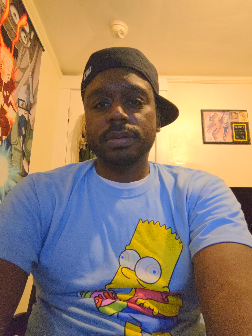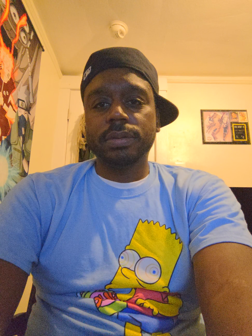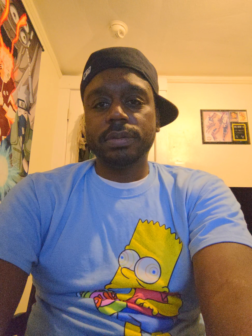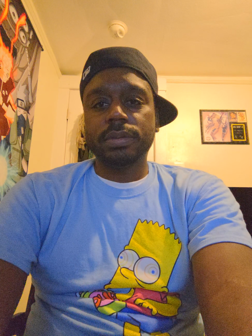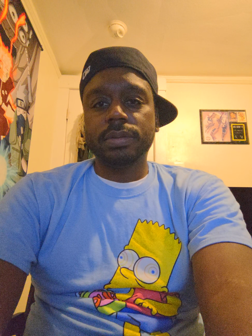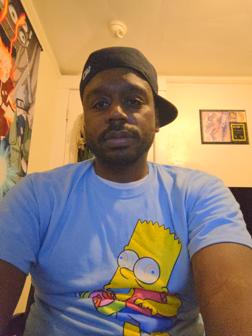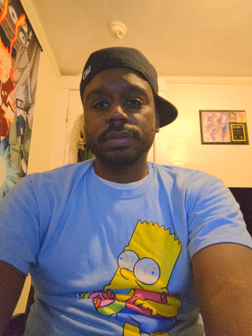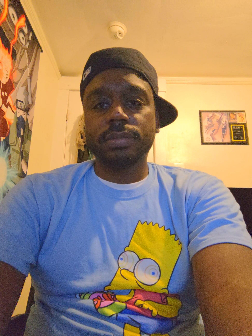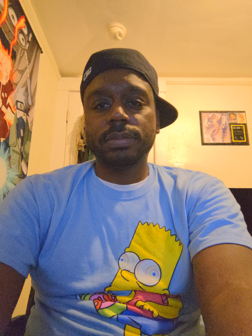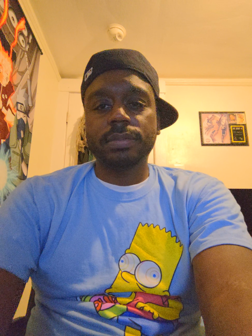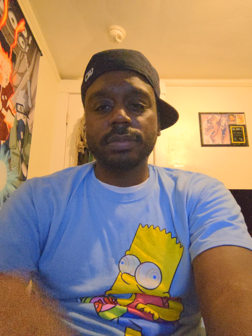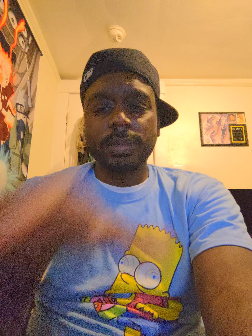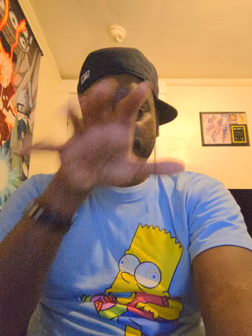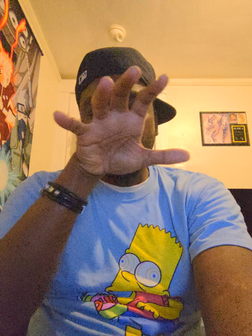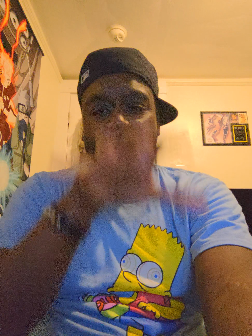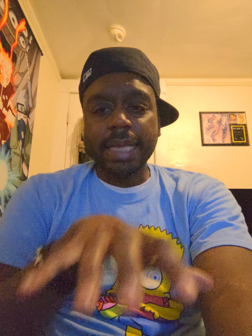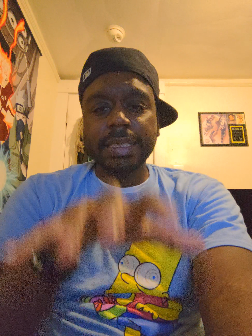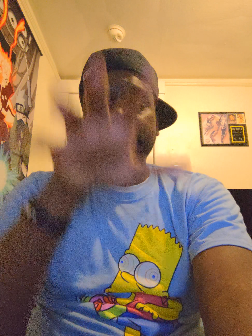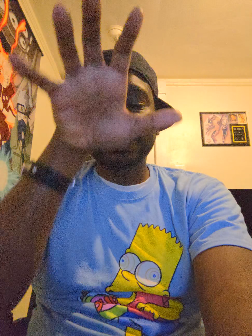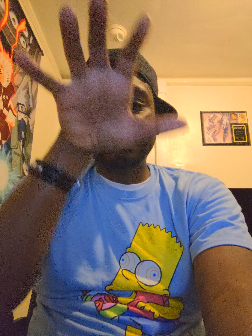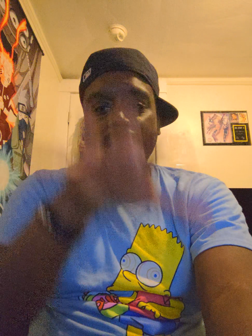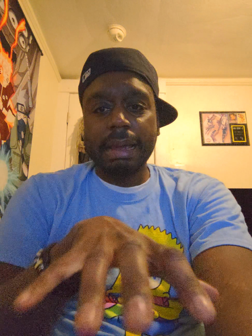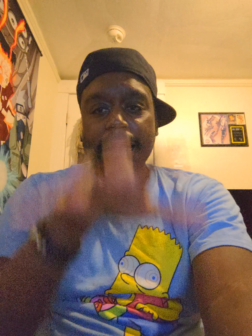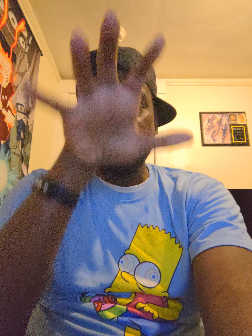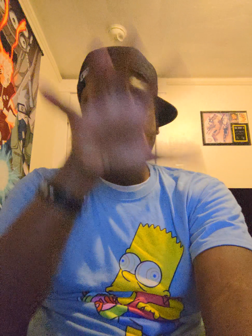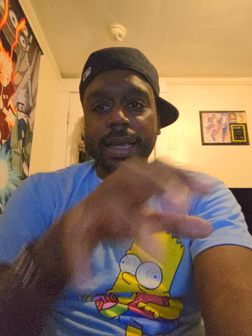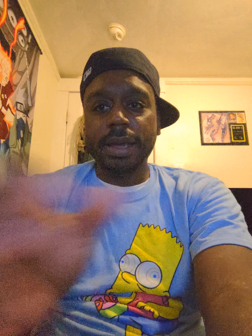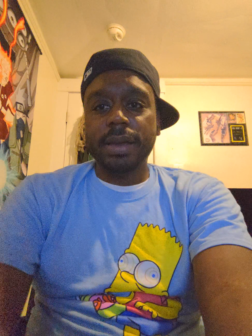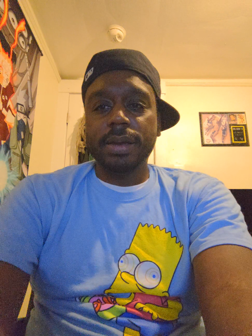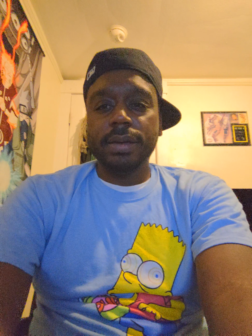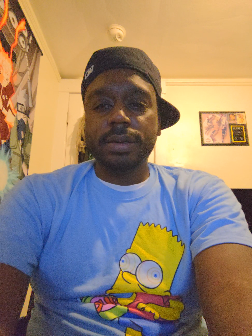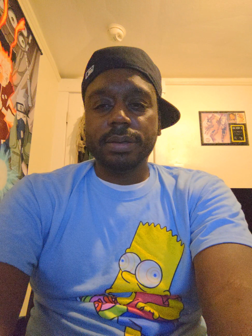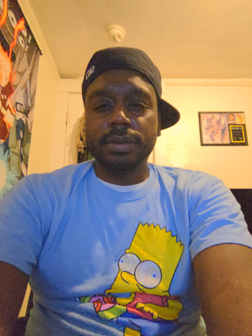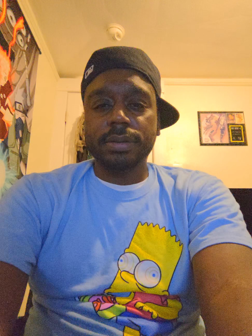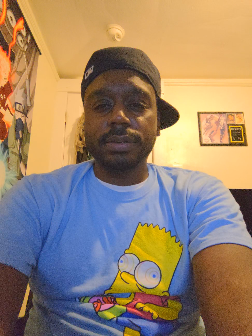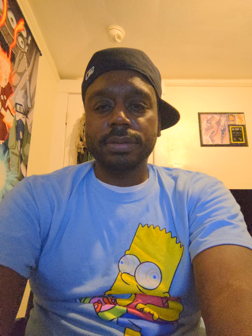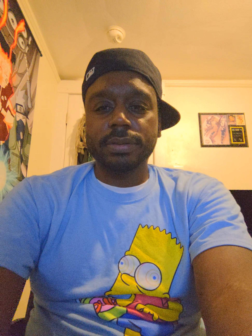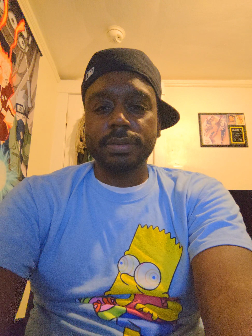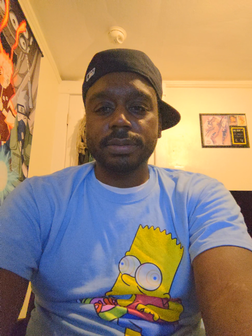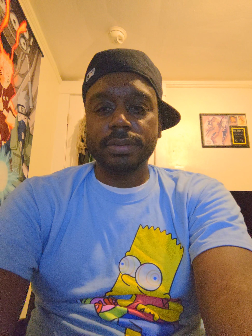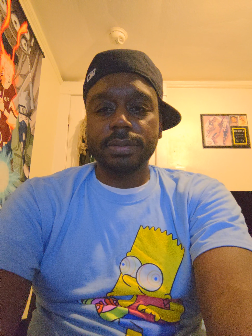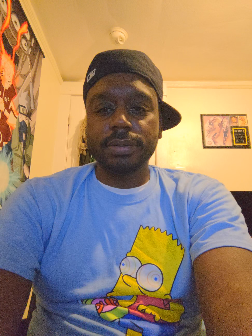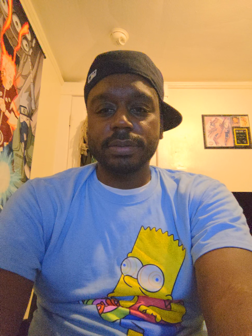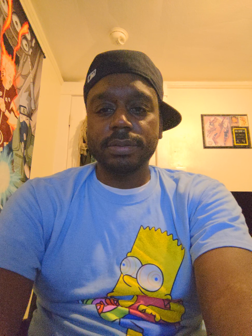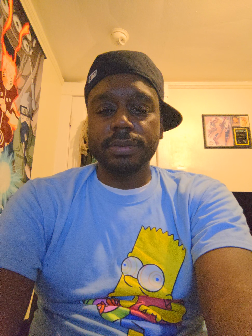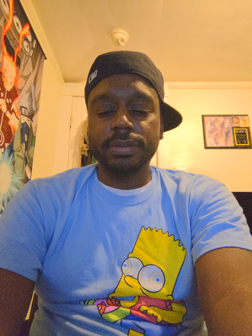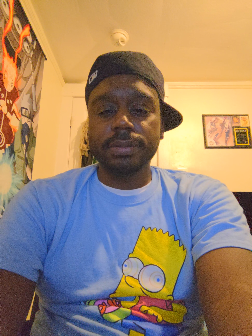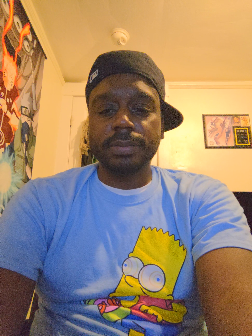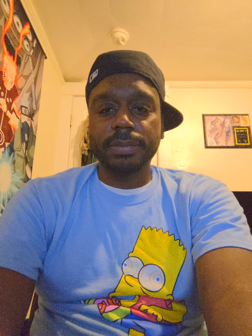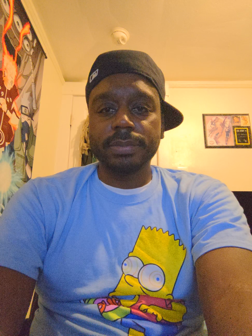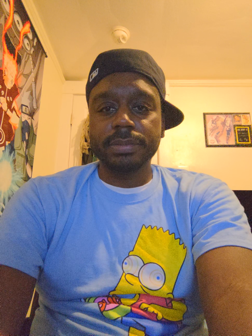alligator